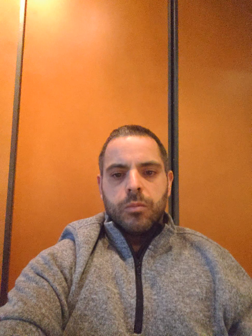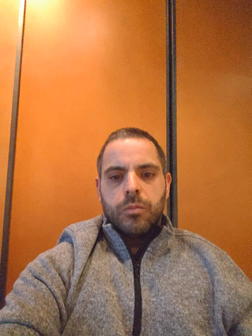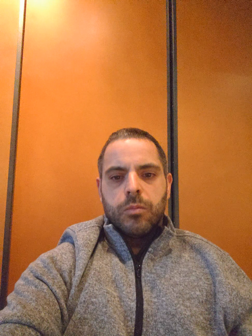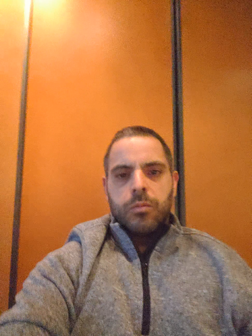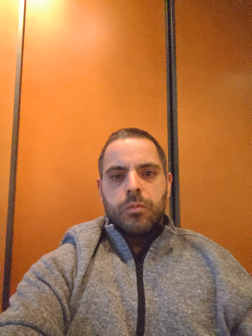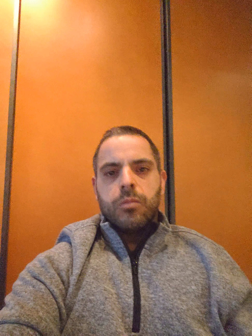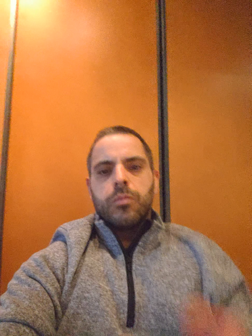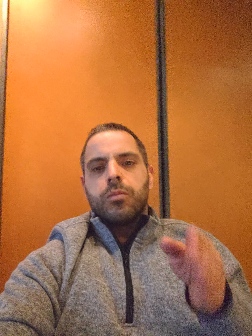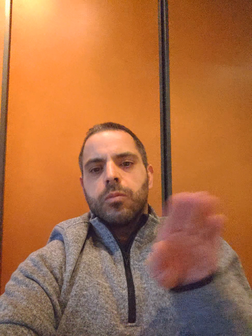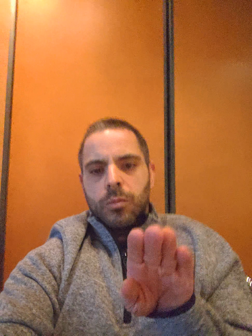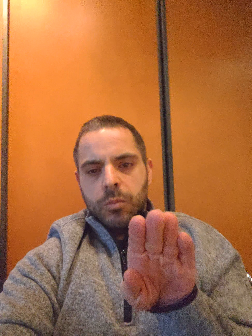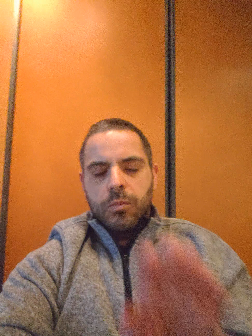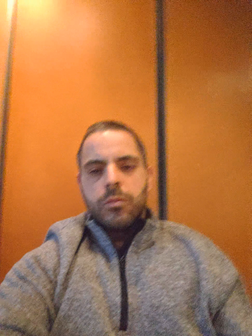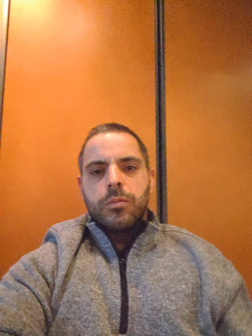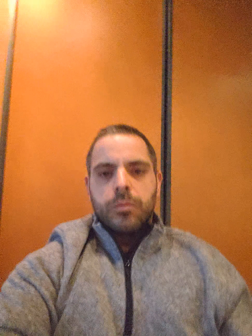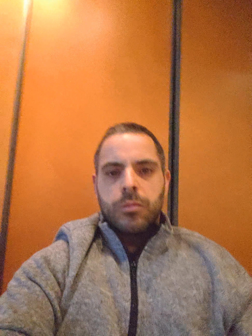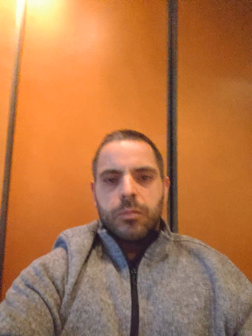close